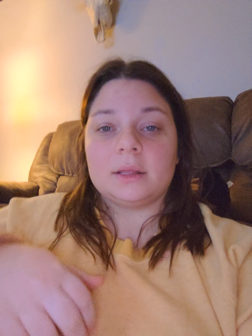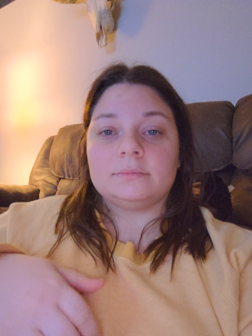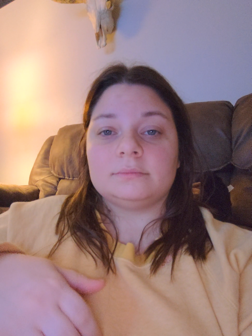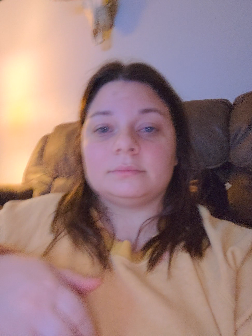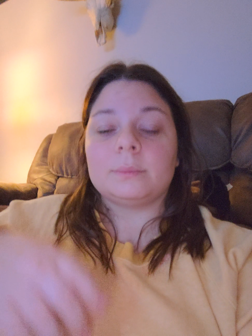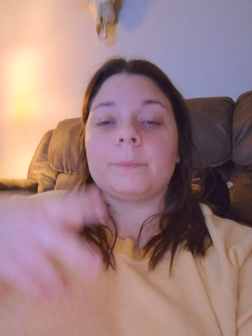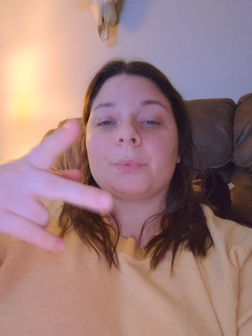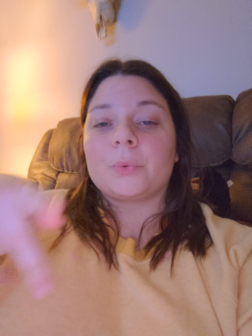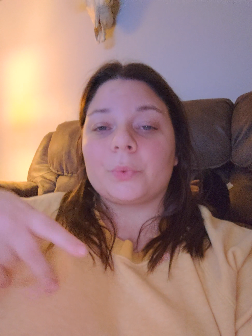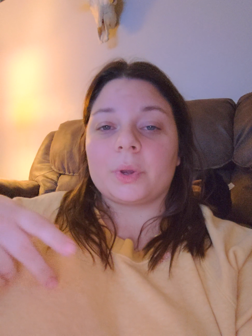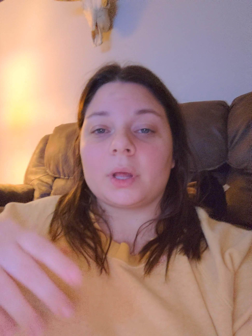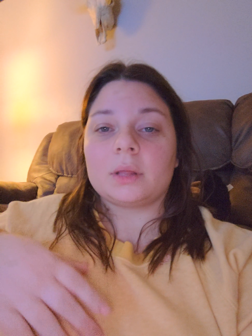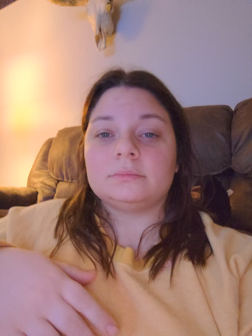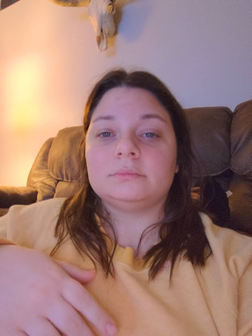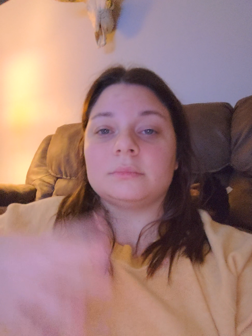pool